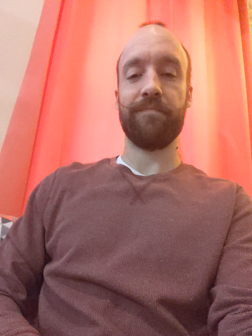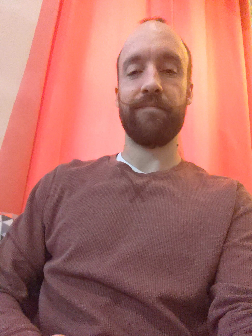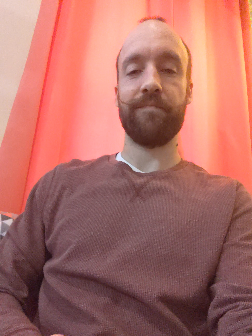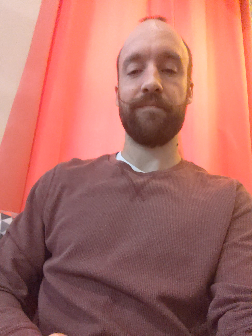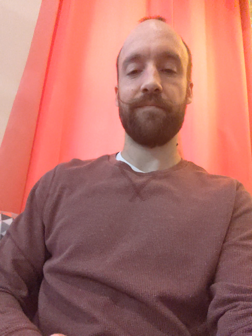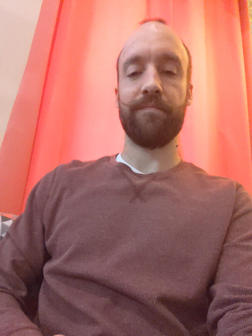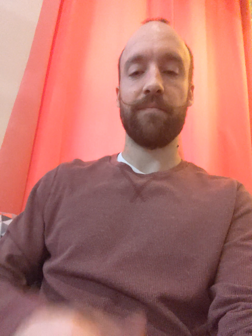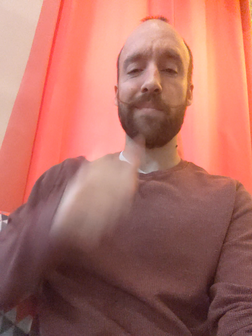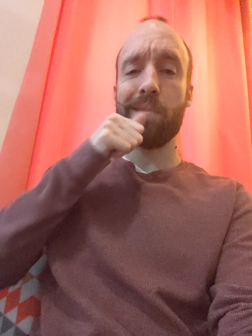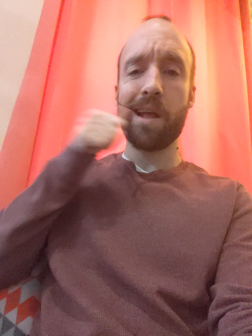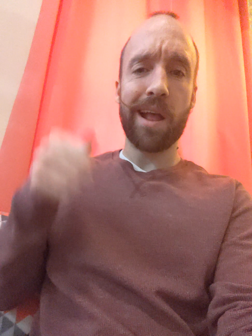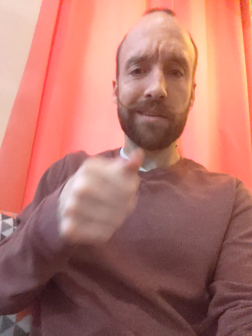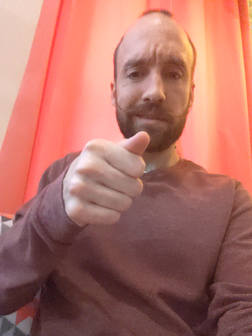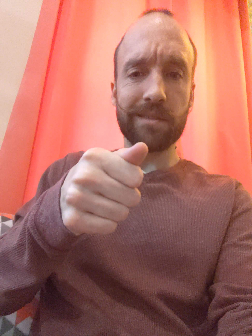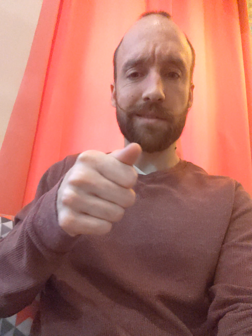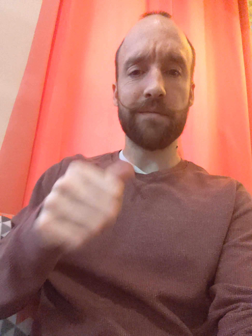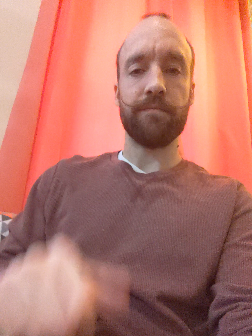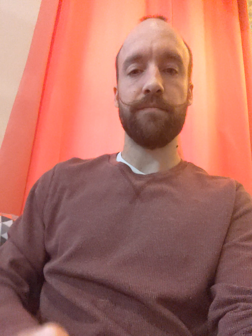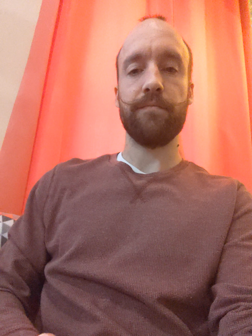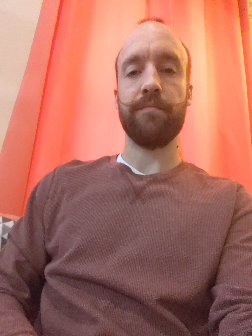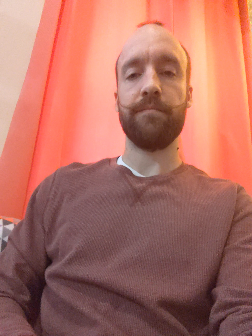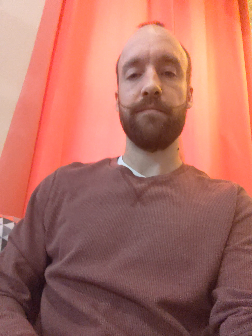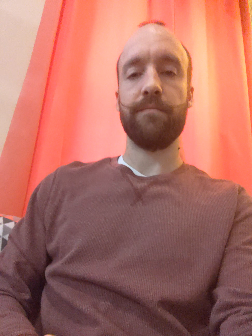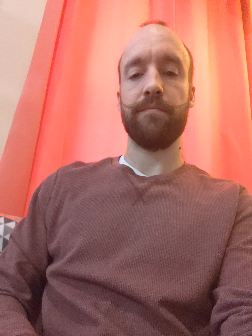hide